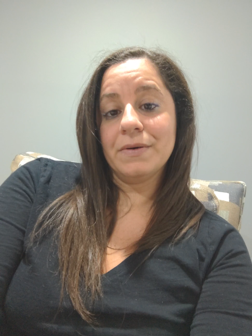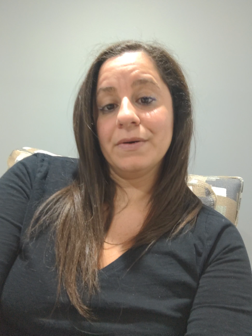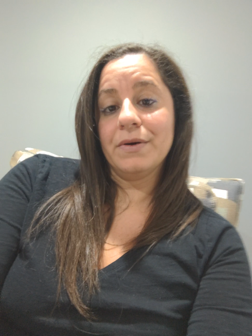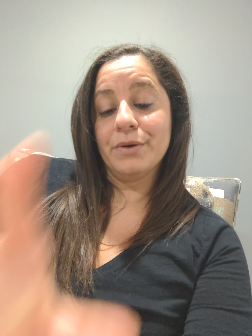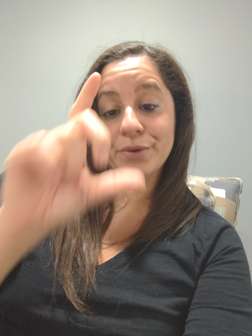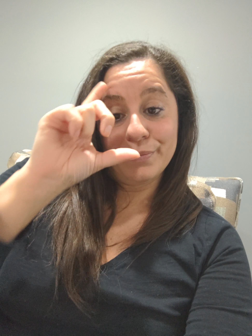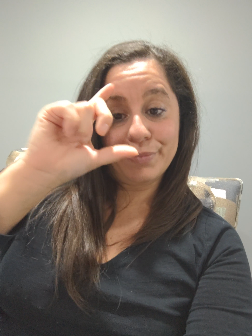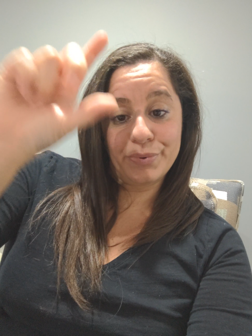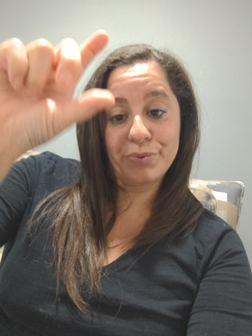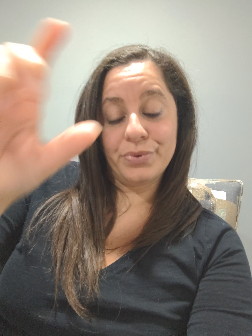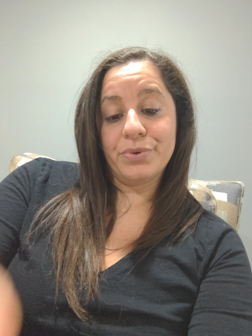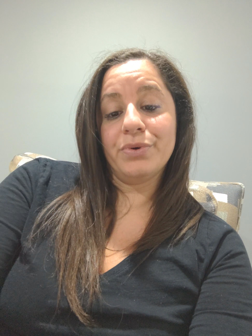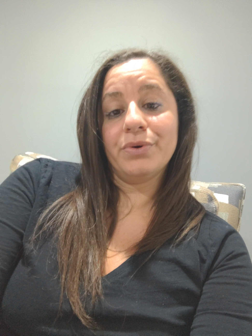moon